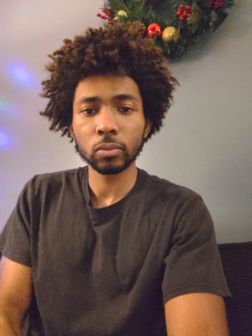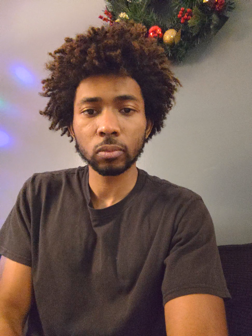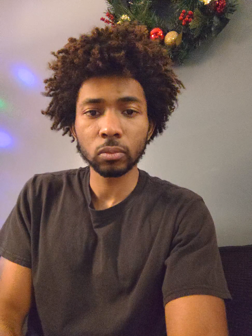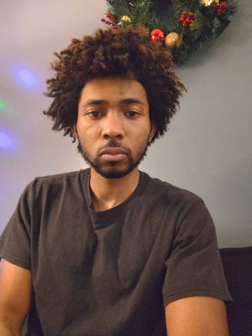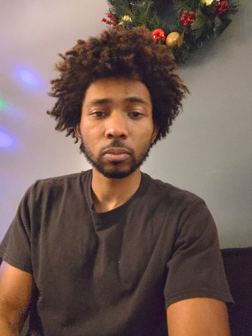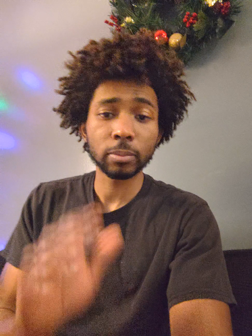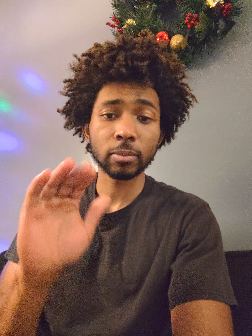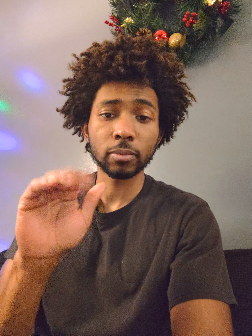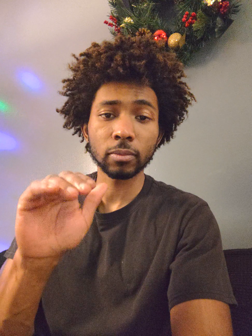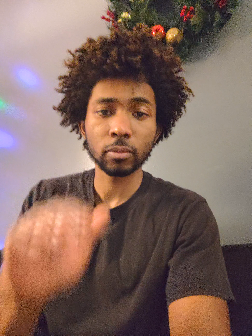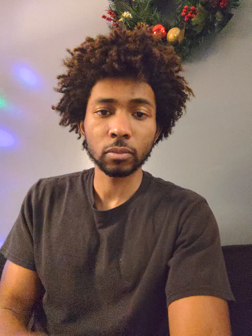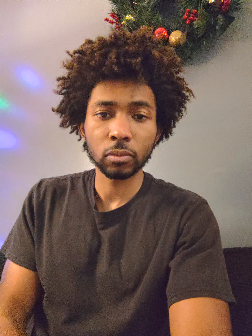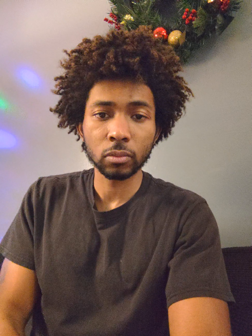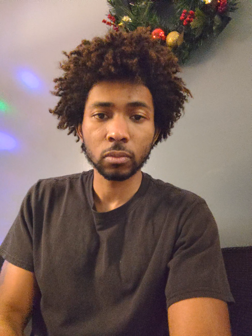bye